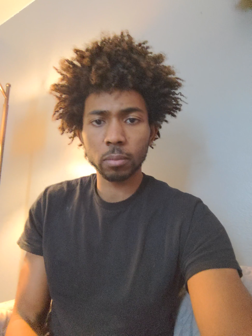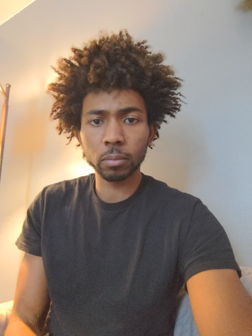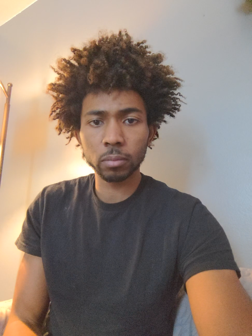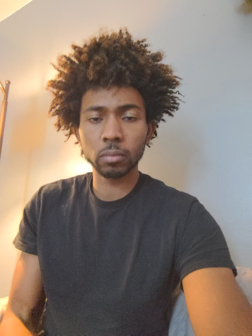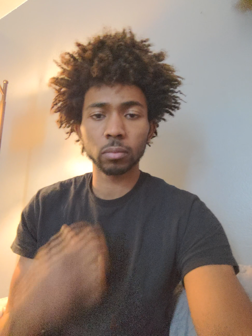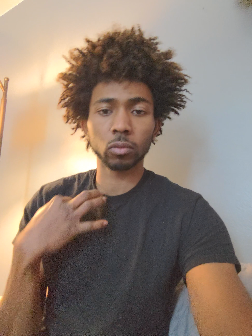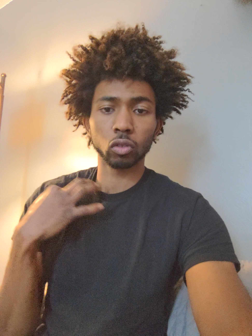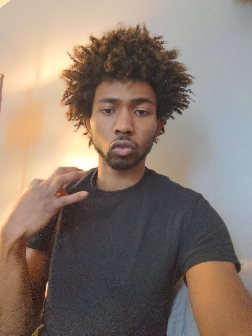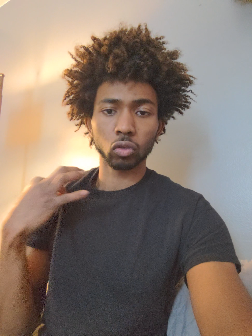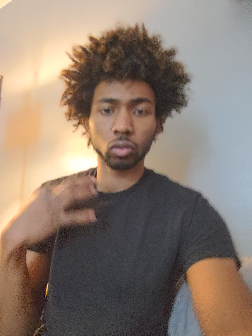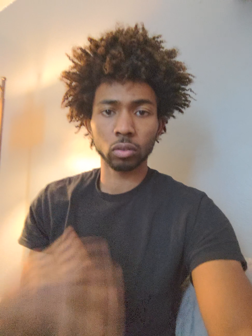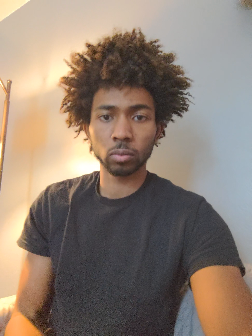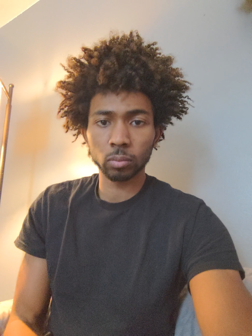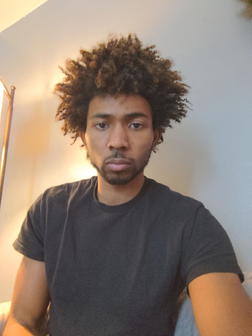shirt